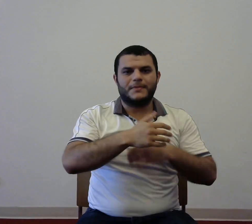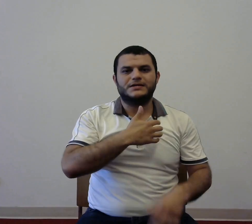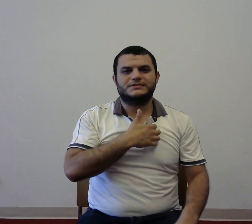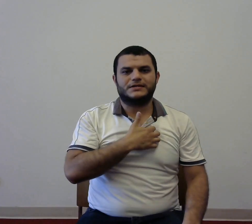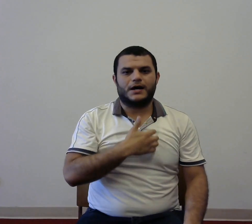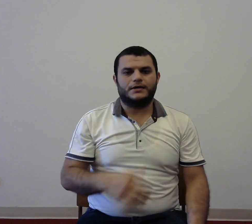istəmək